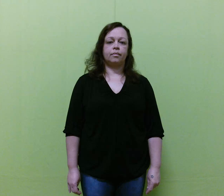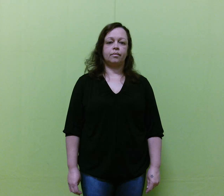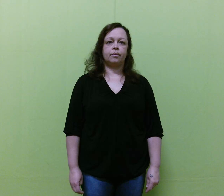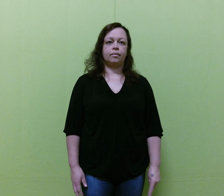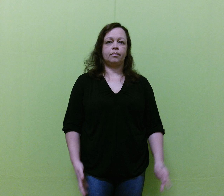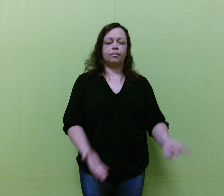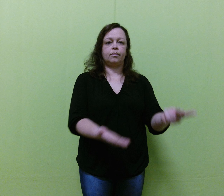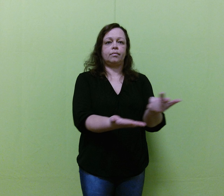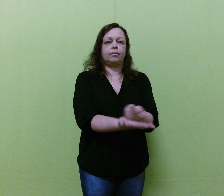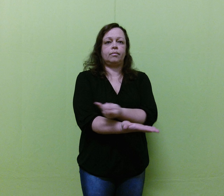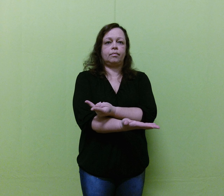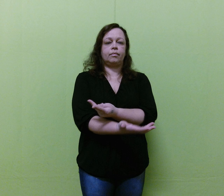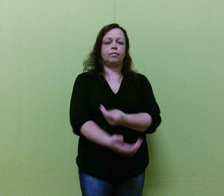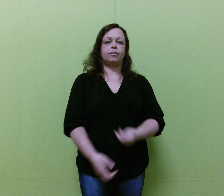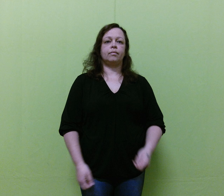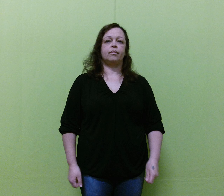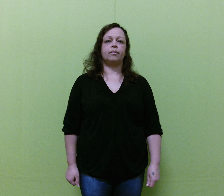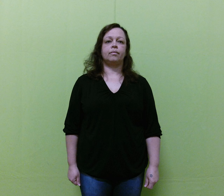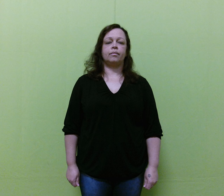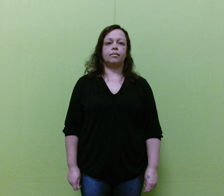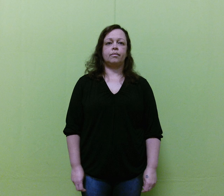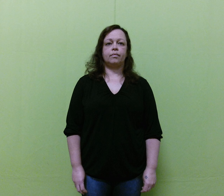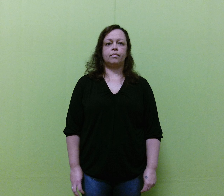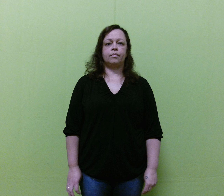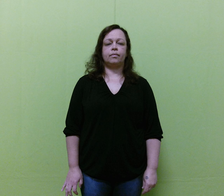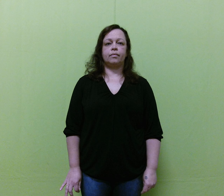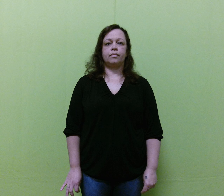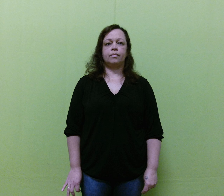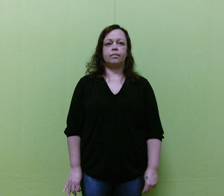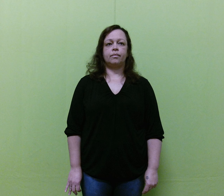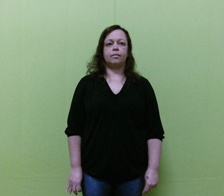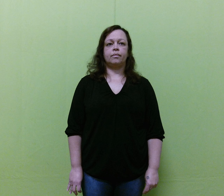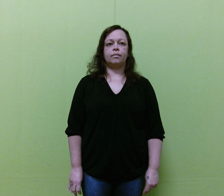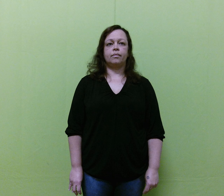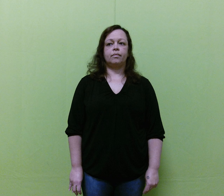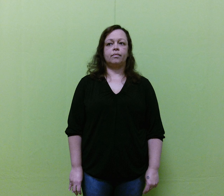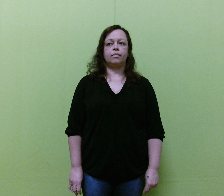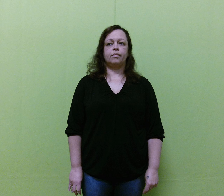acontecer